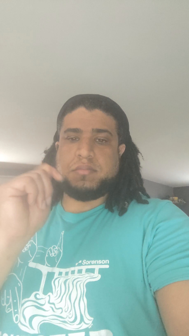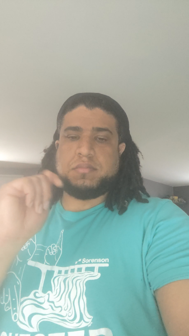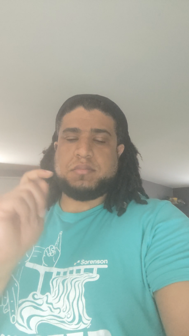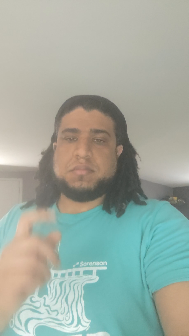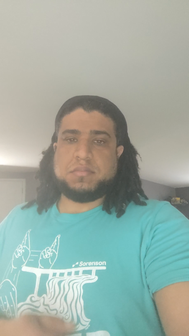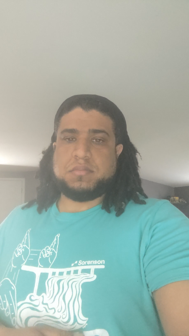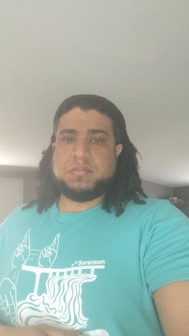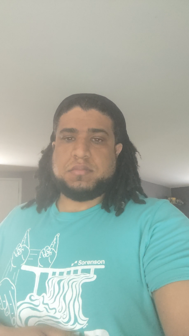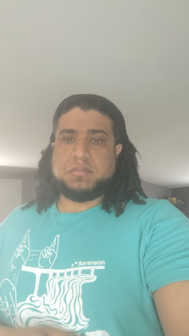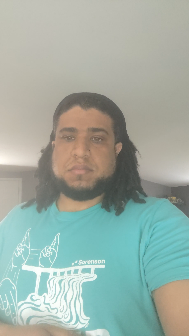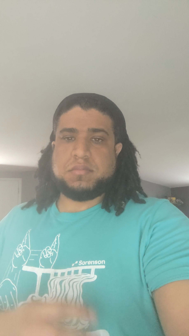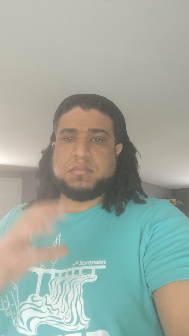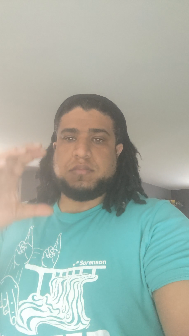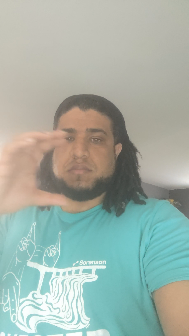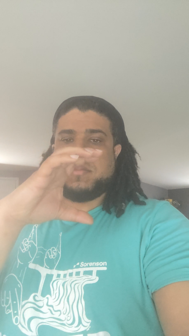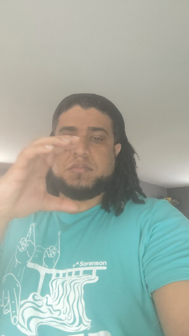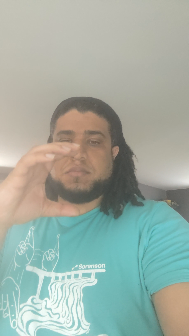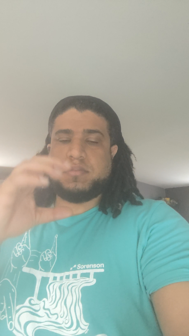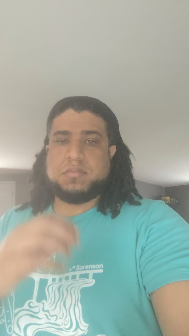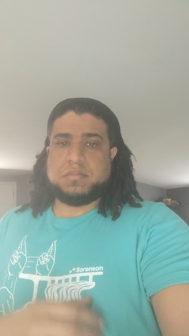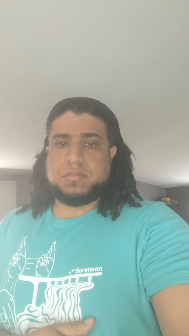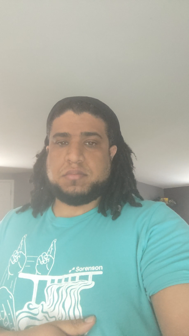ball